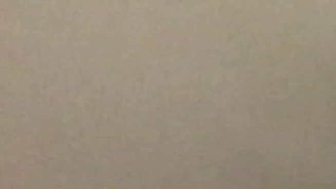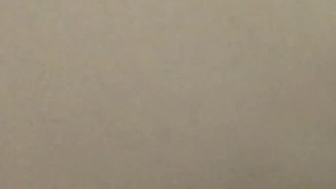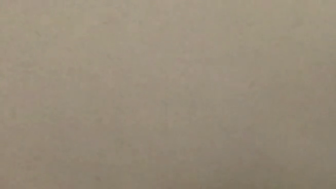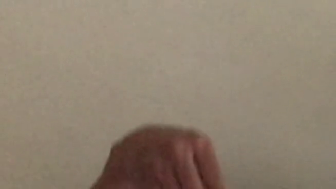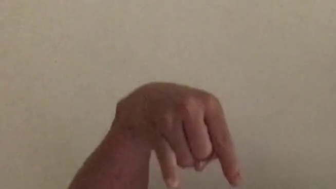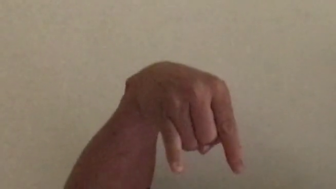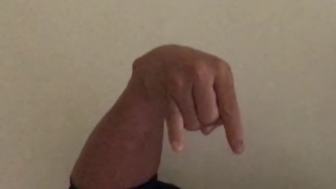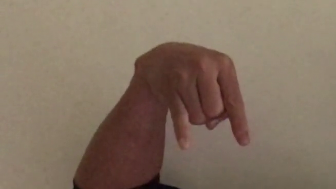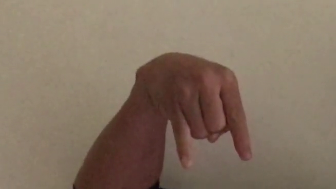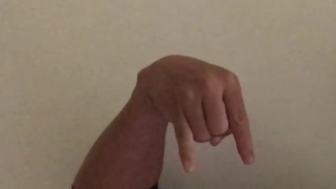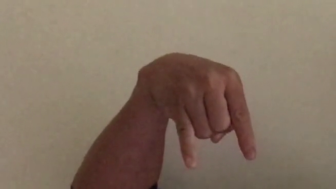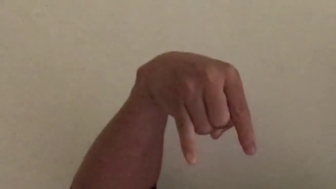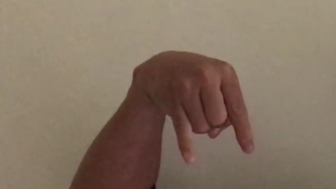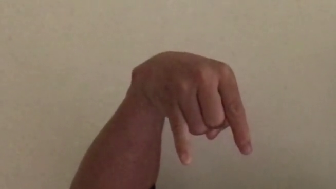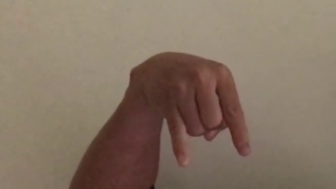फ